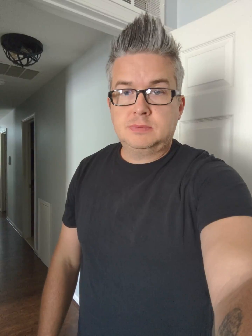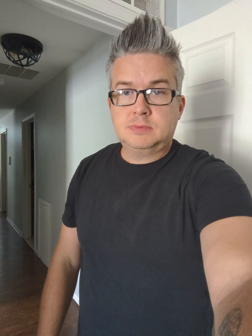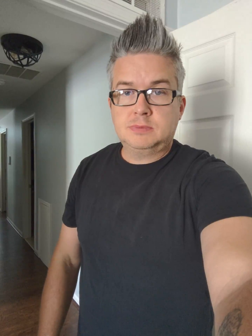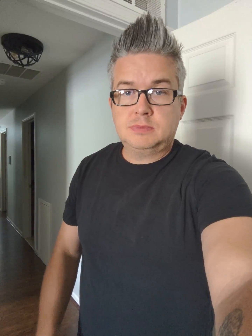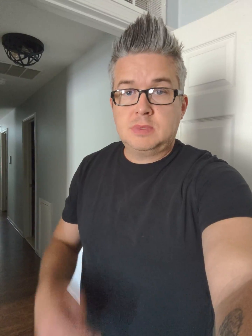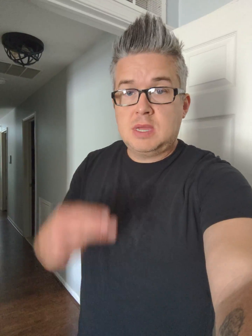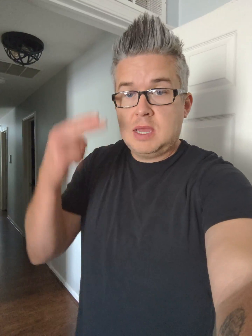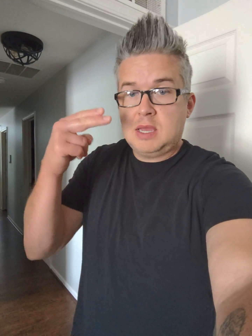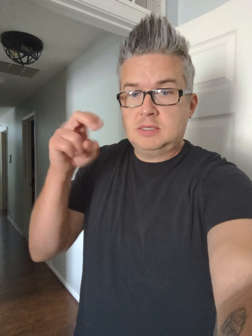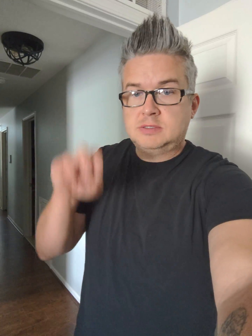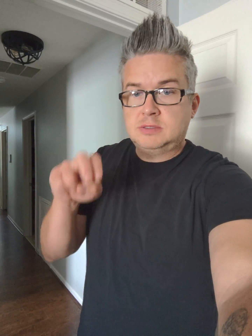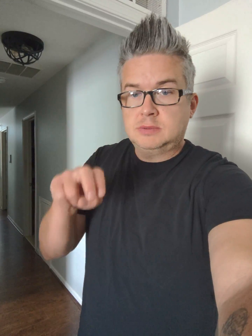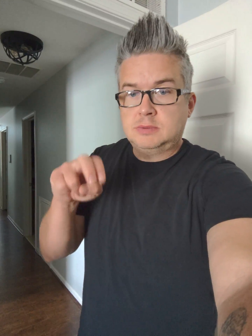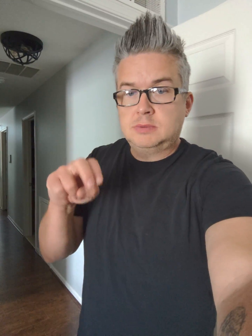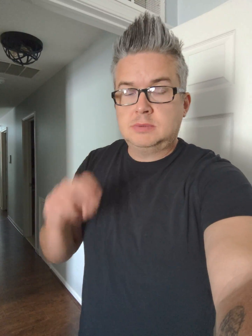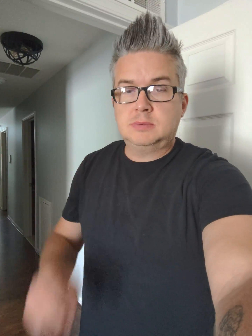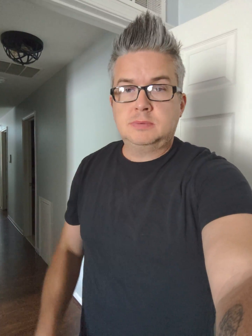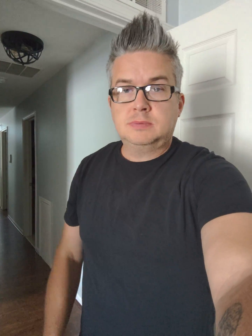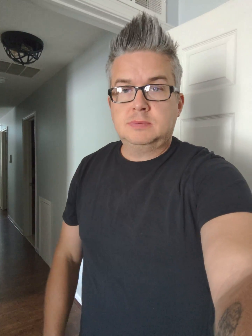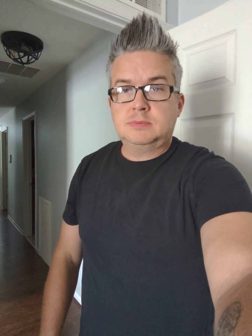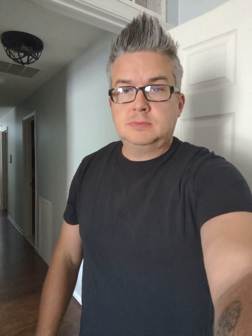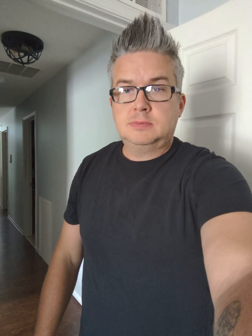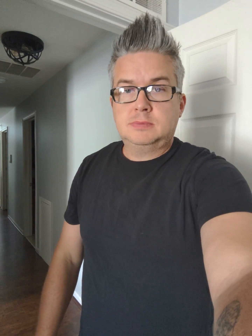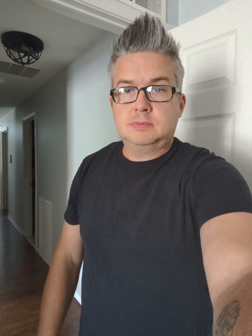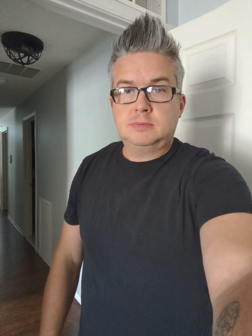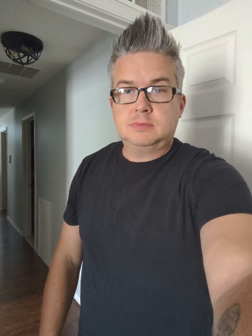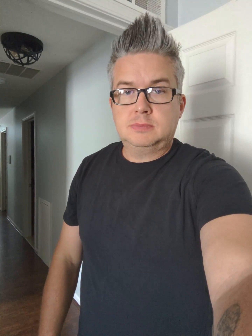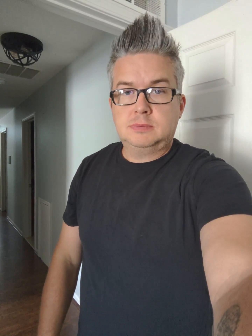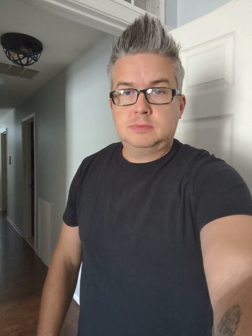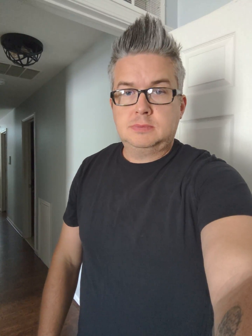high chair